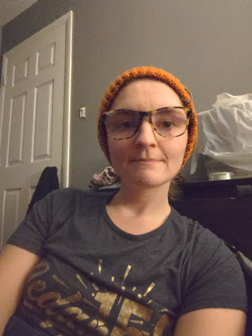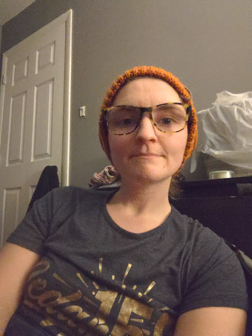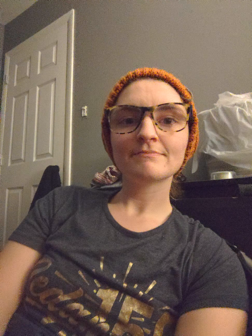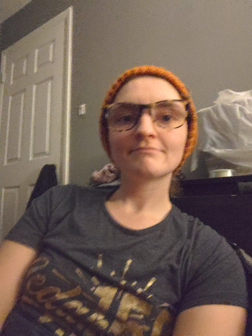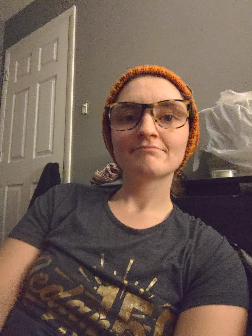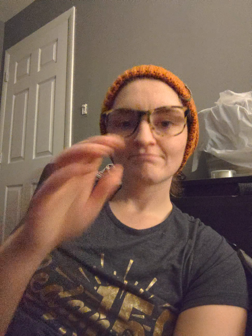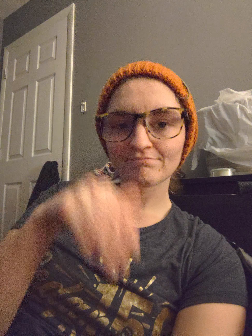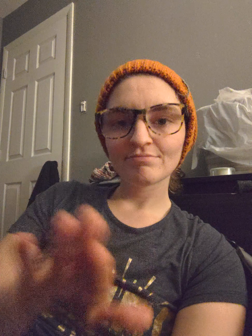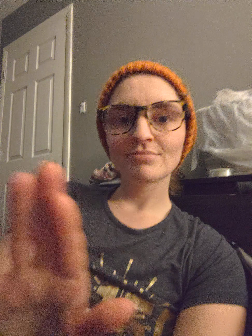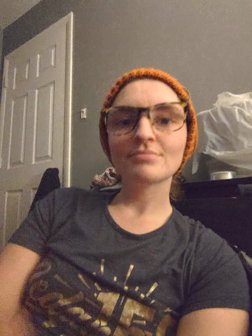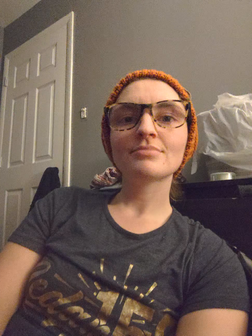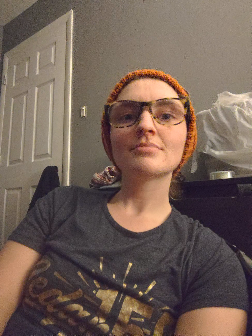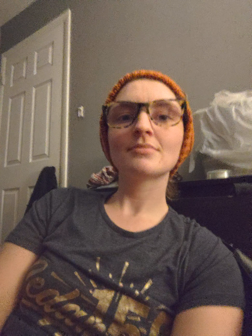into